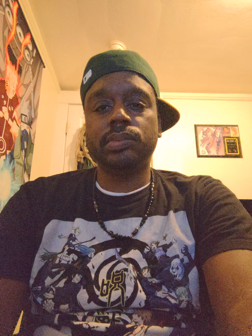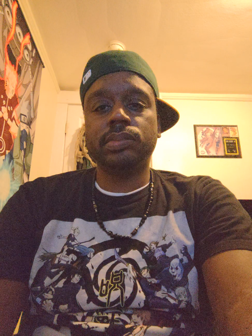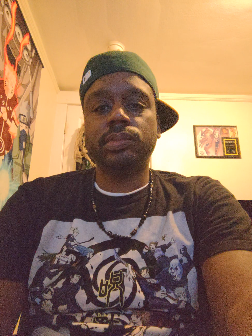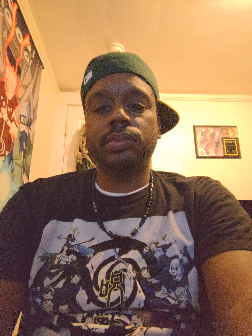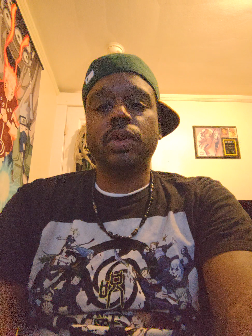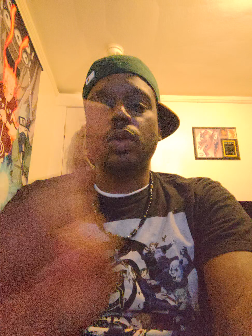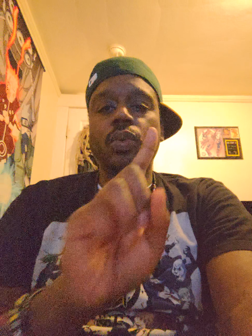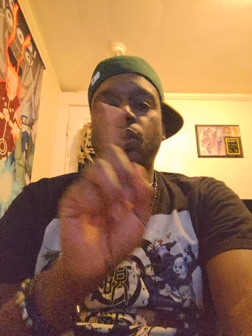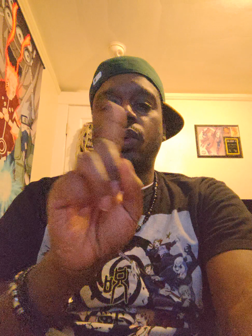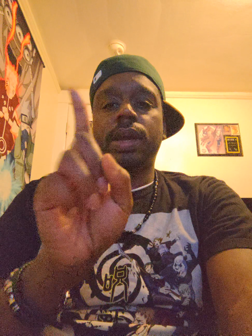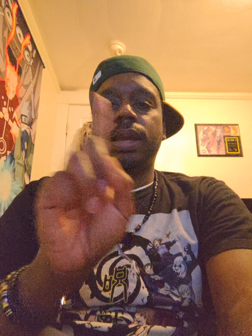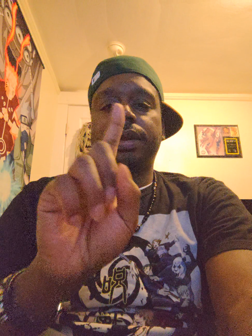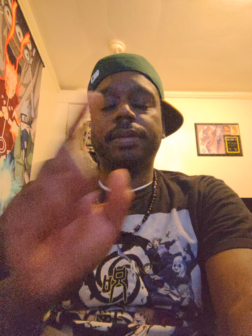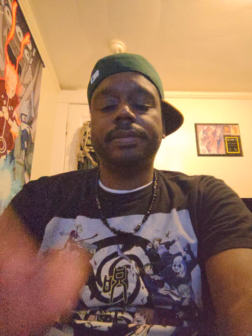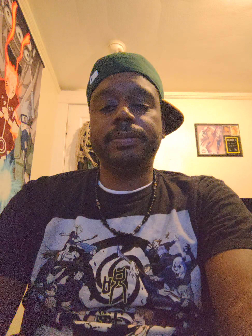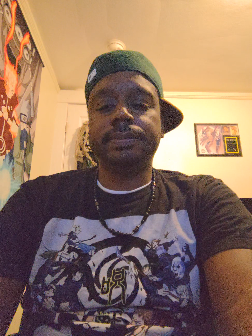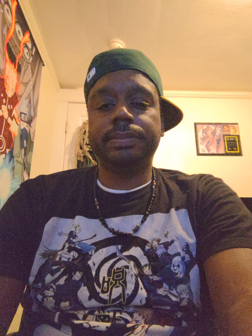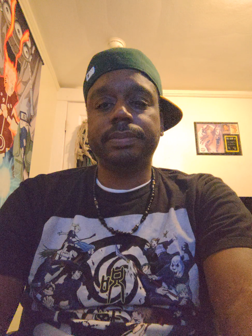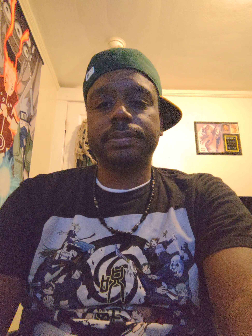where